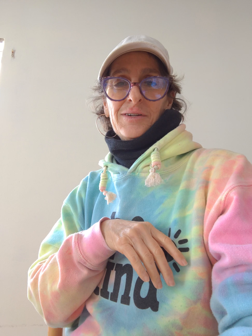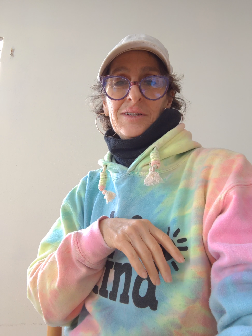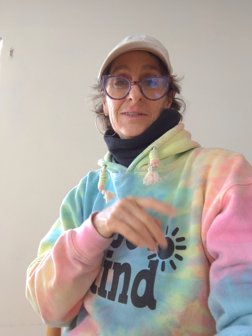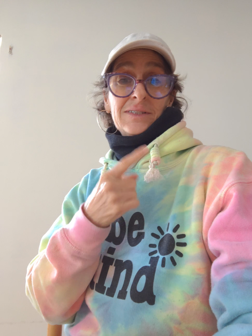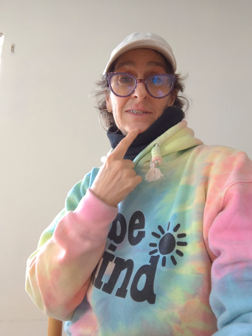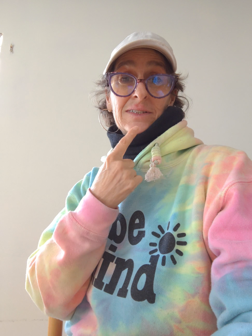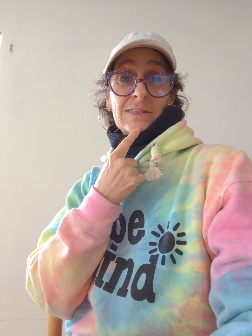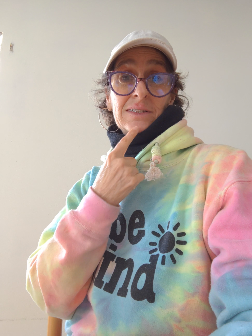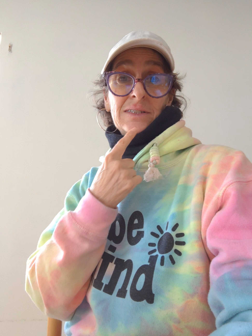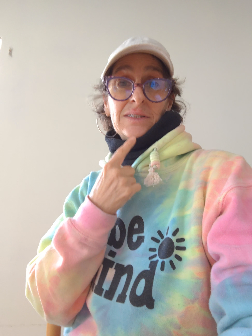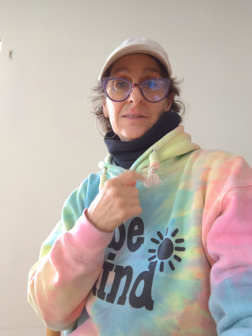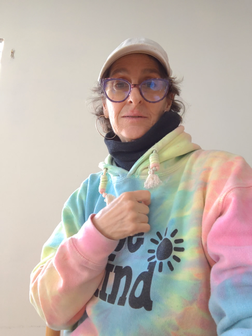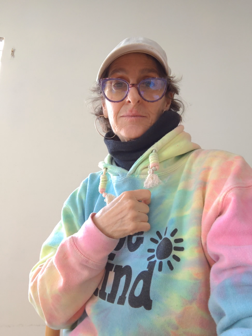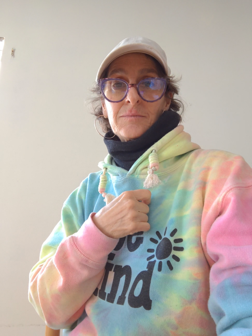say